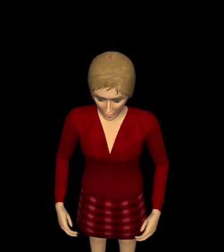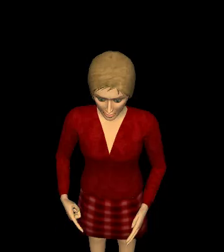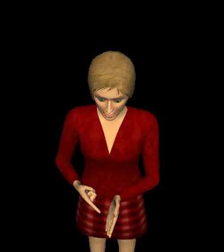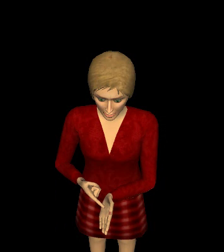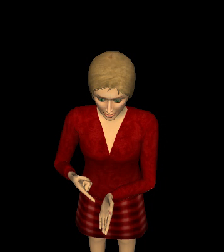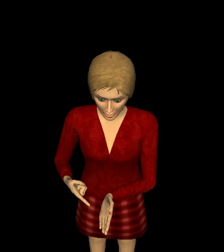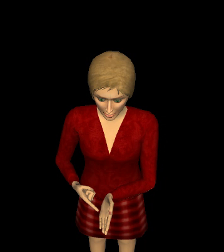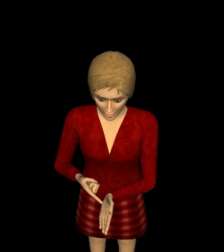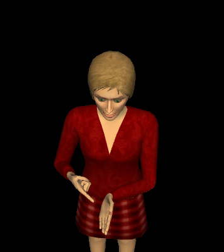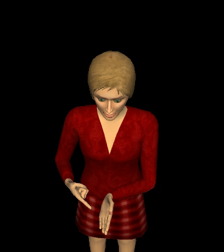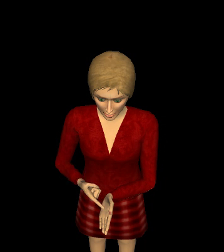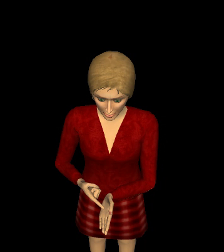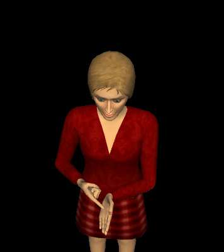يكرر